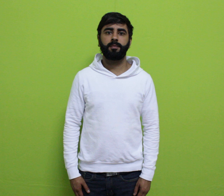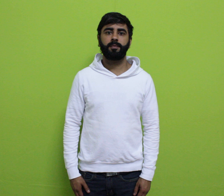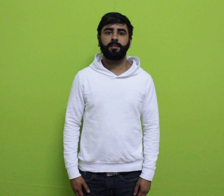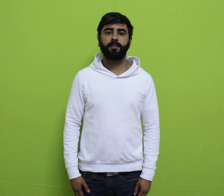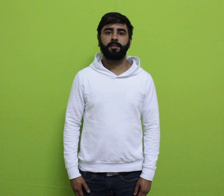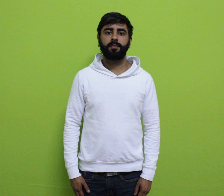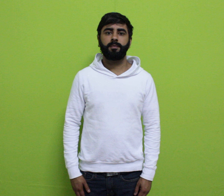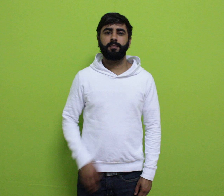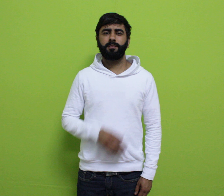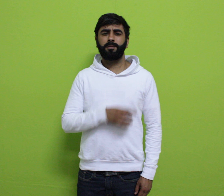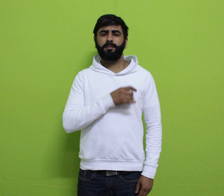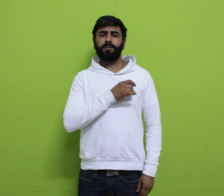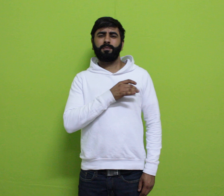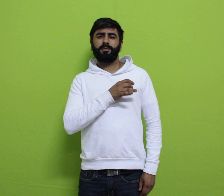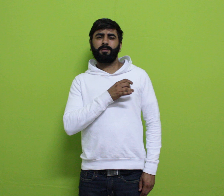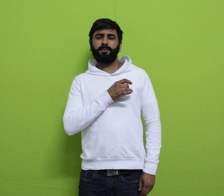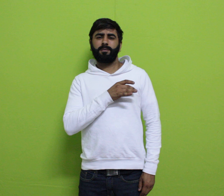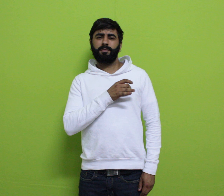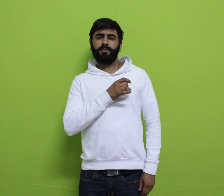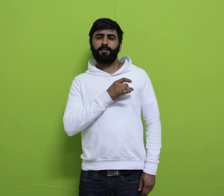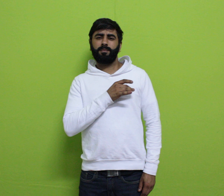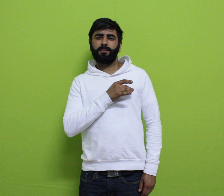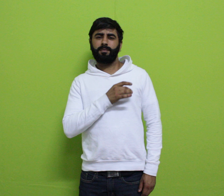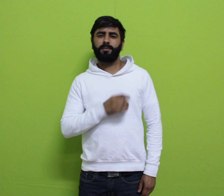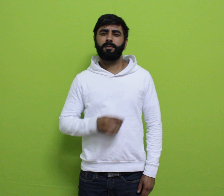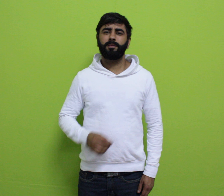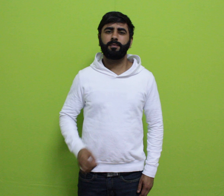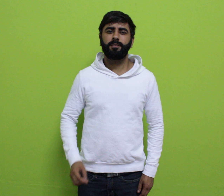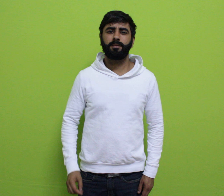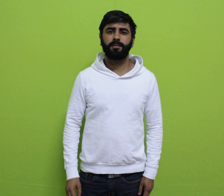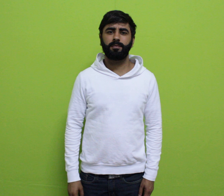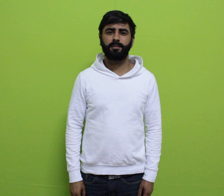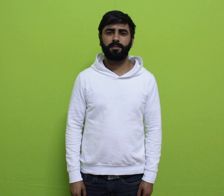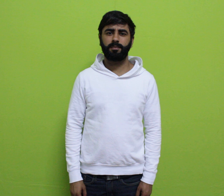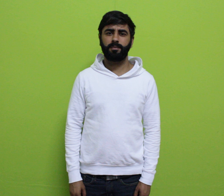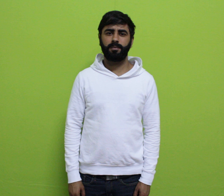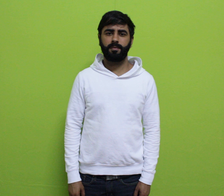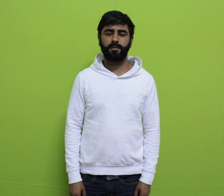medo